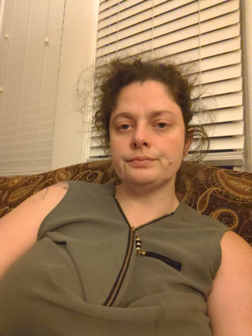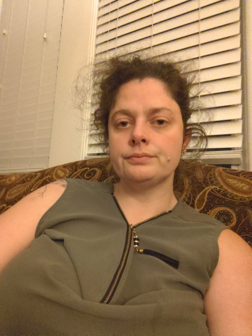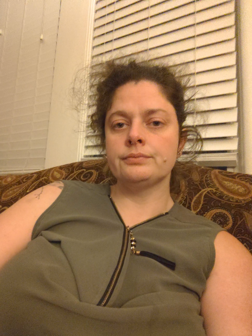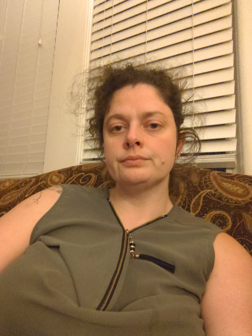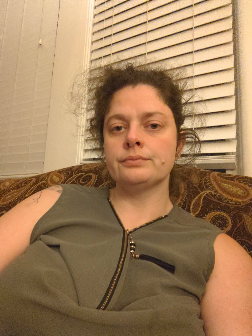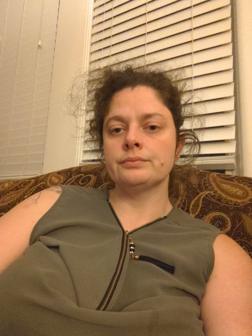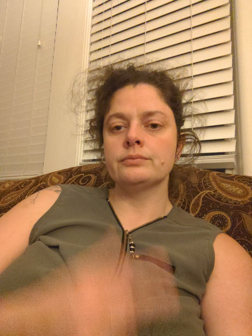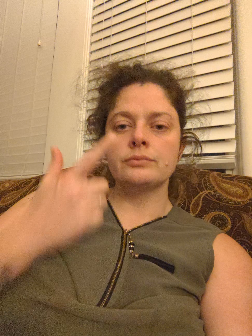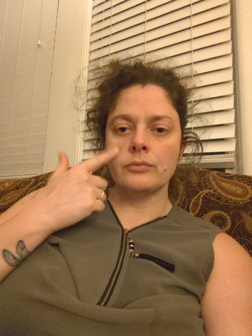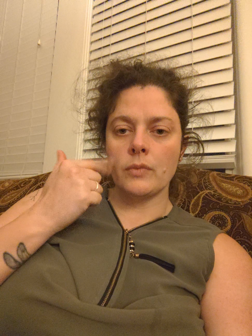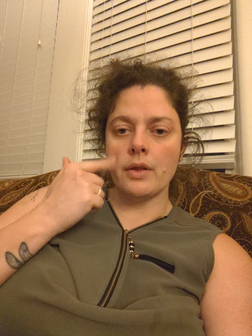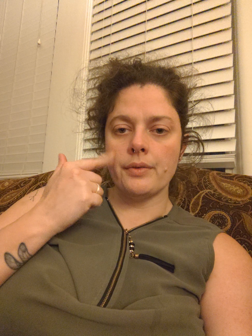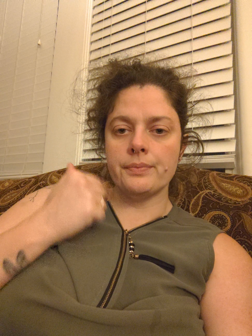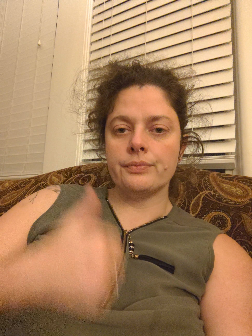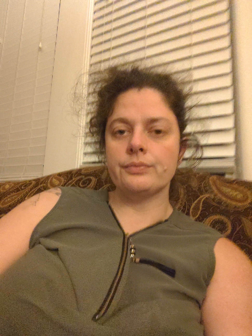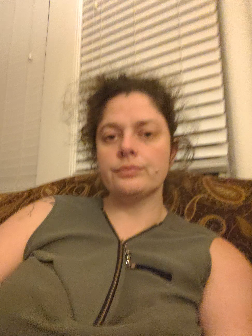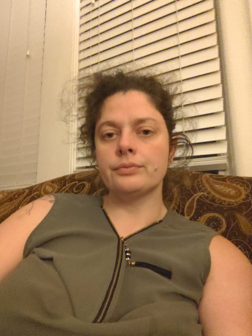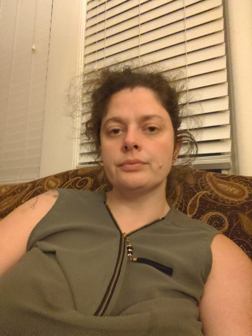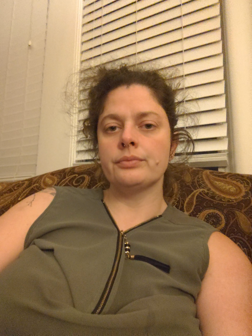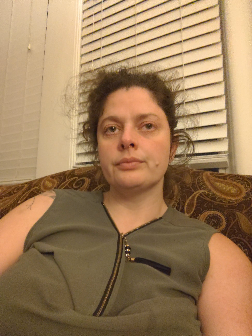cry